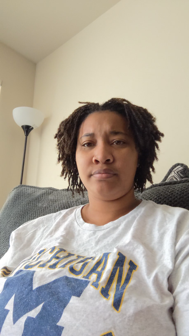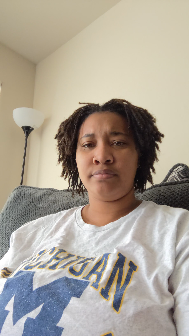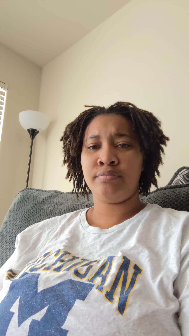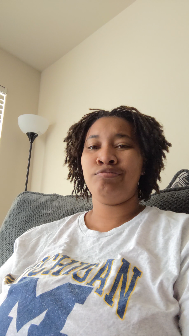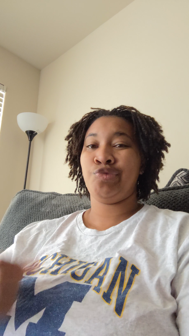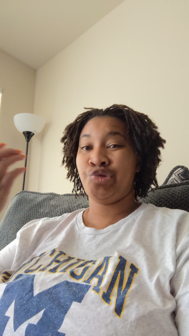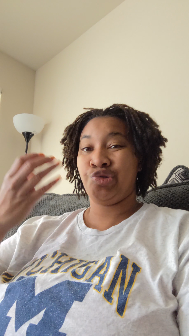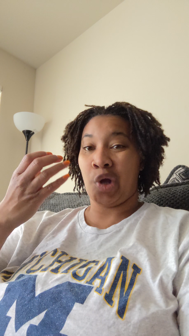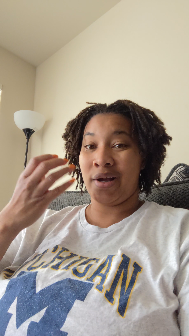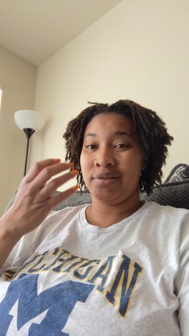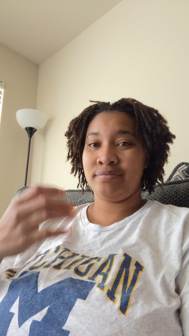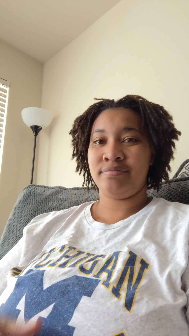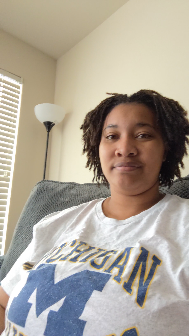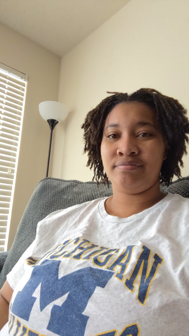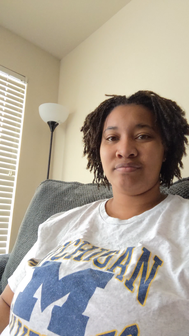shake